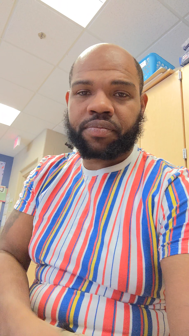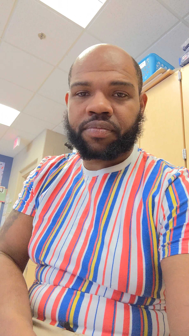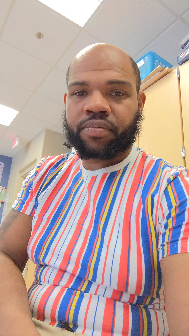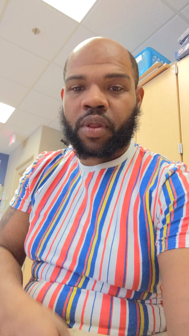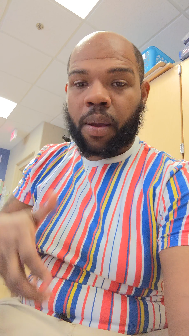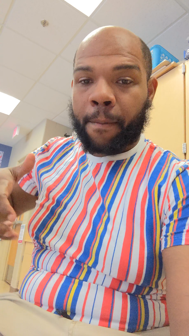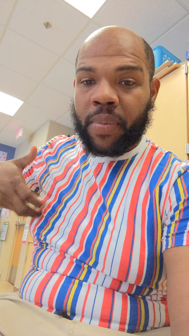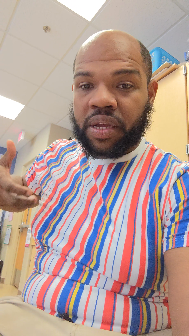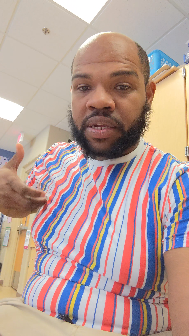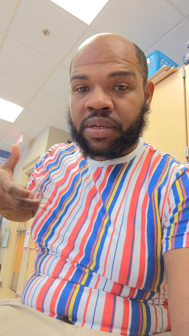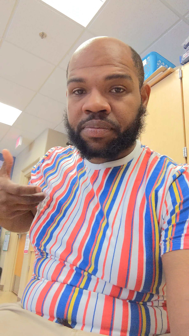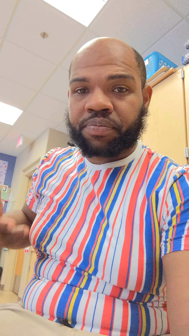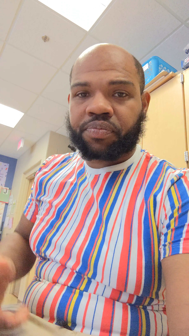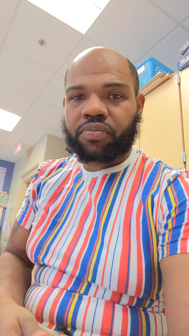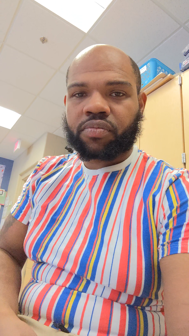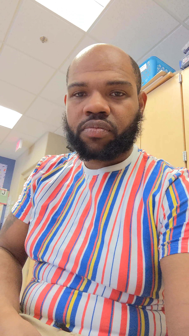monkey